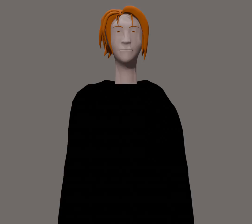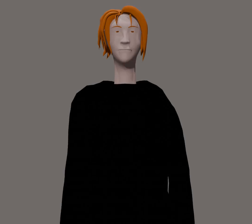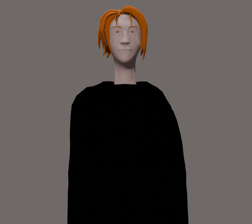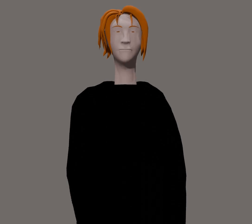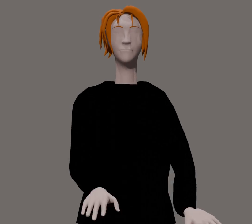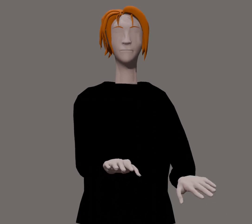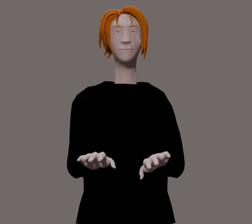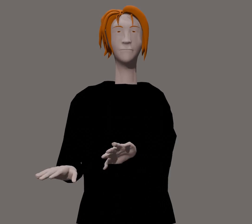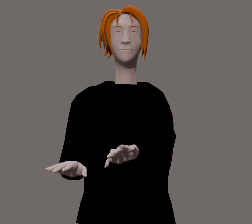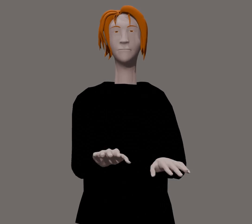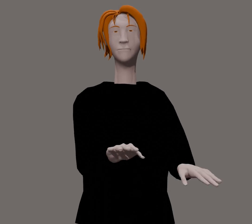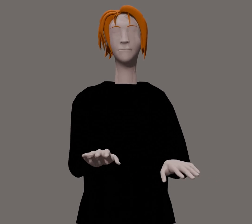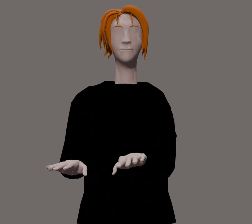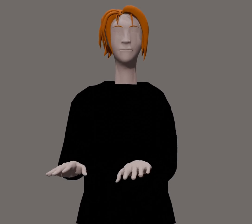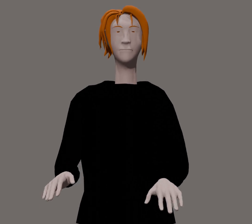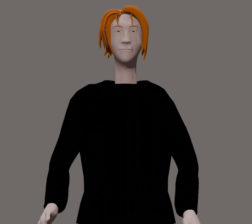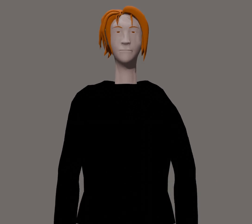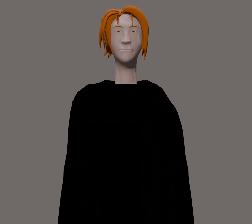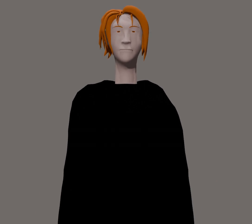Conduct Beahvior